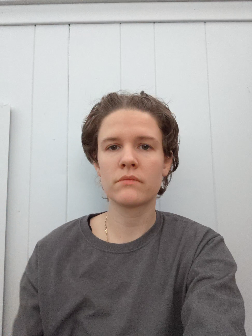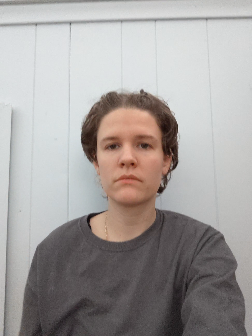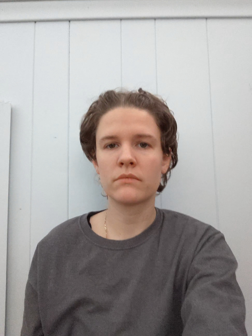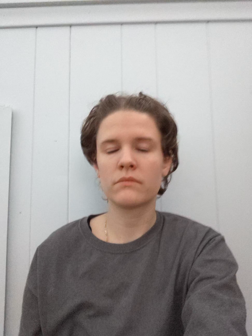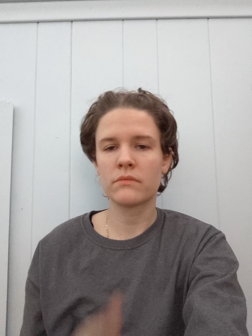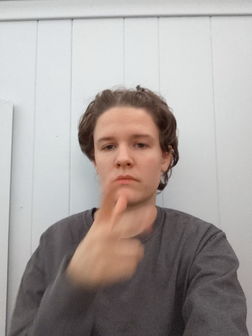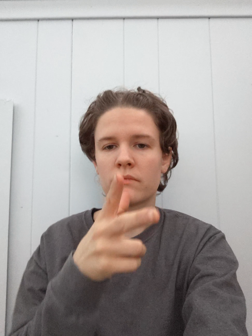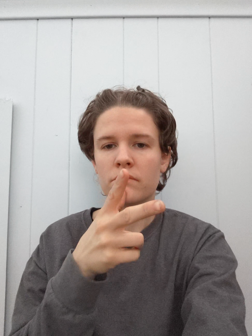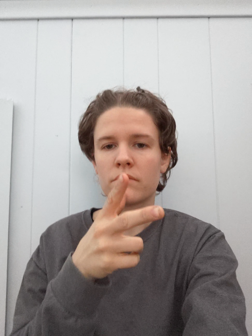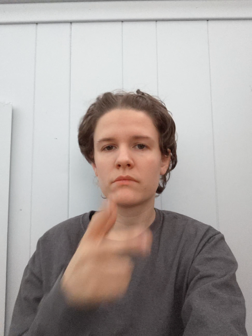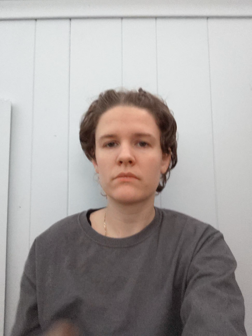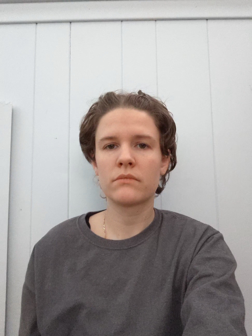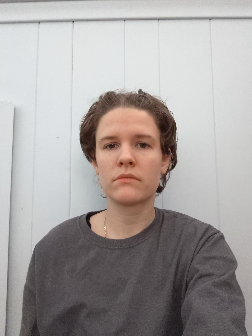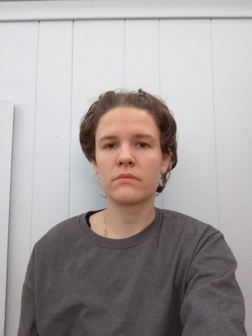hen